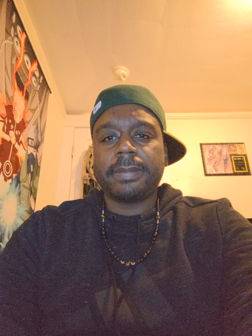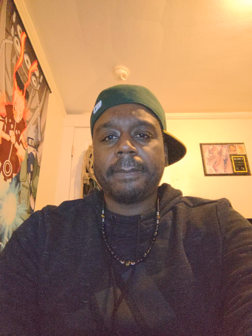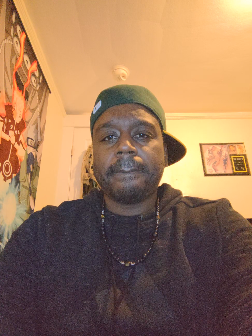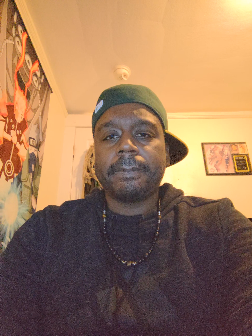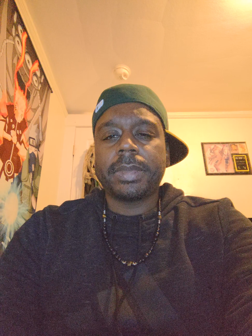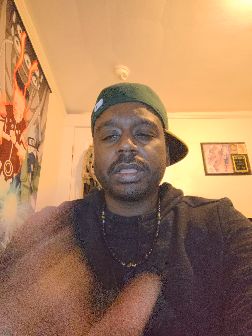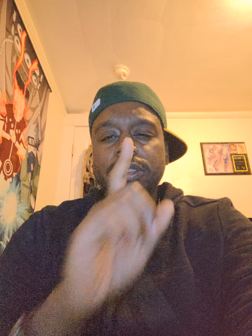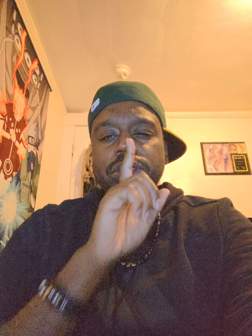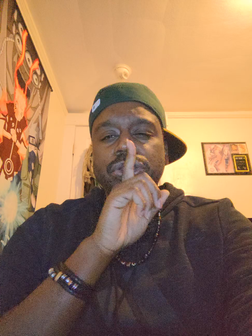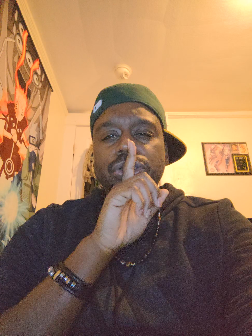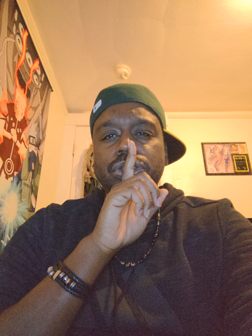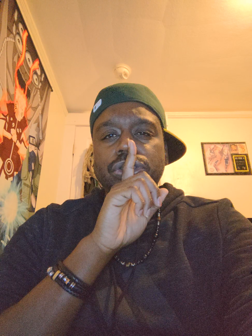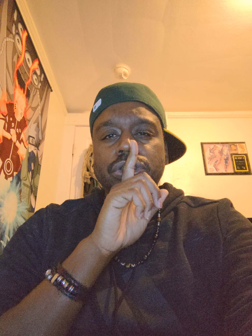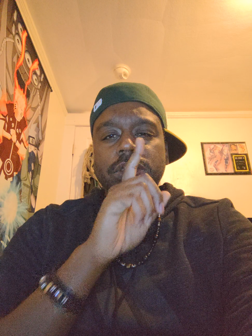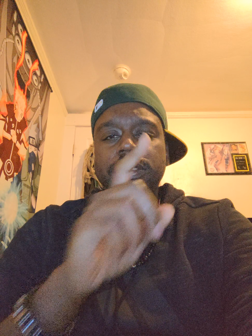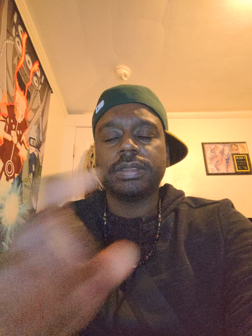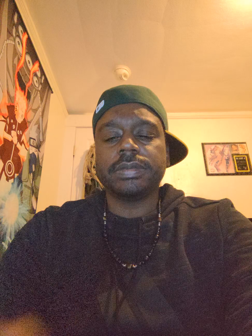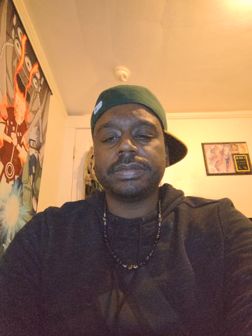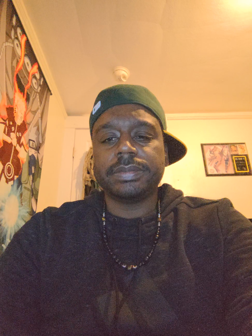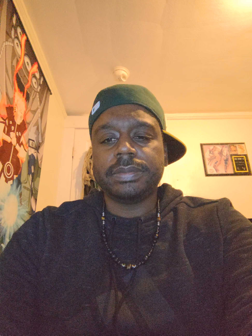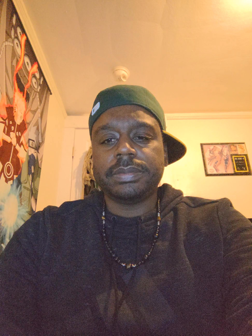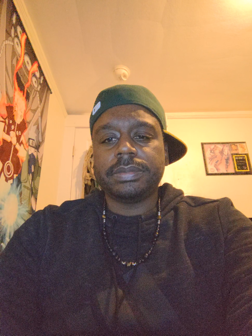shhh